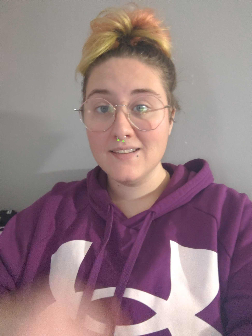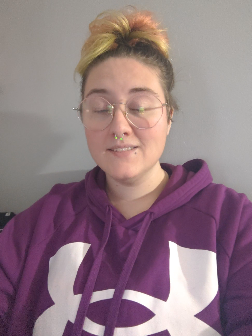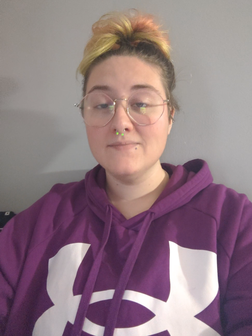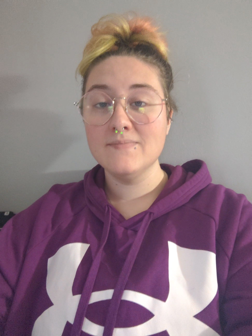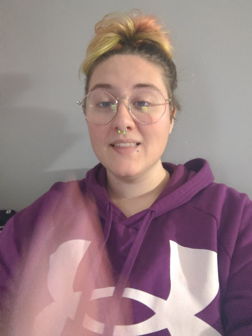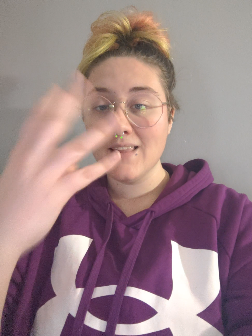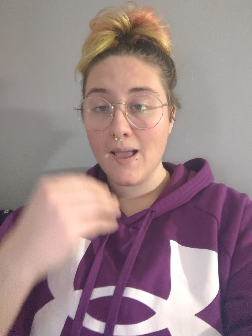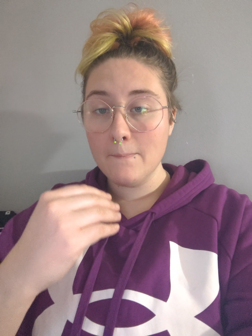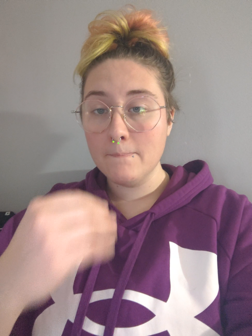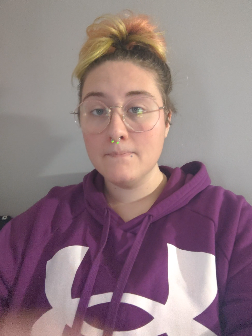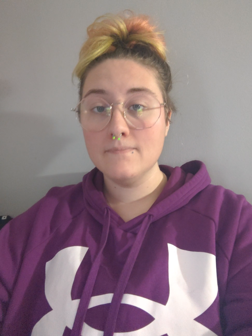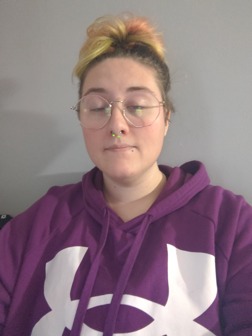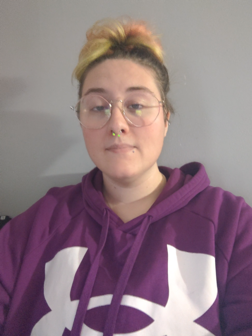nap